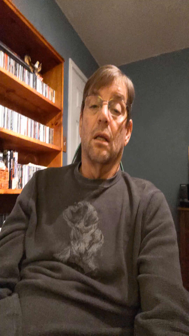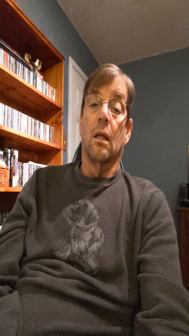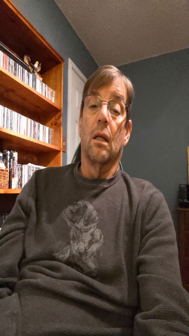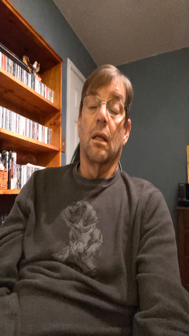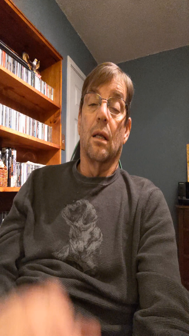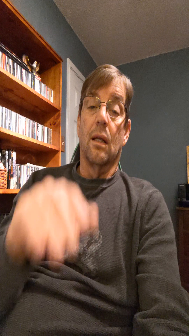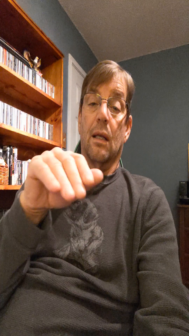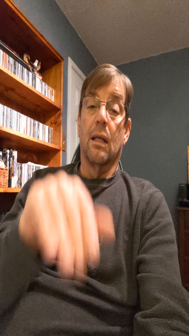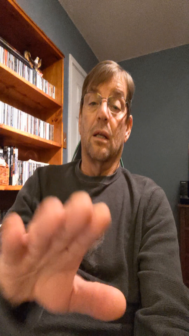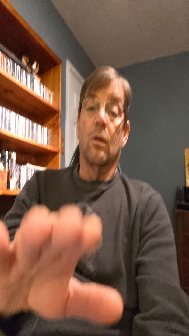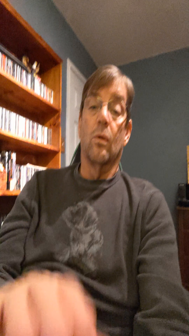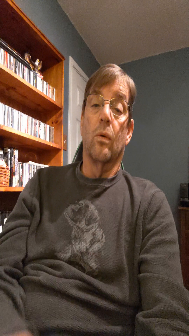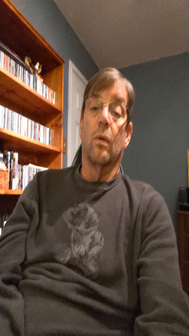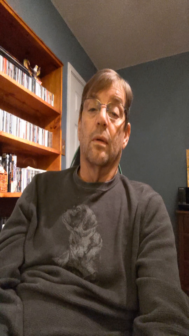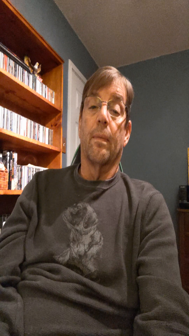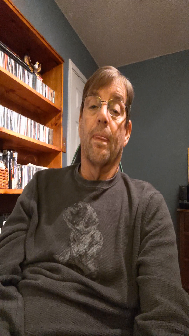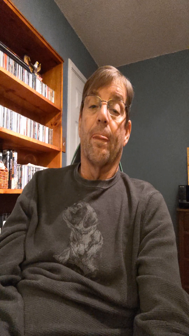into